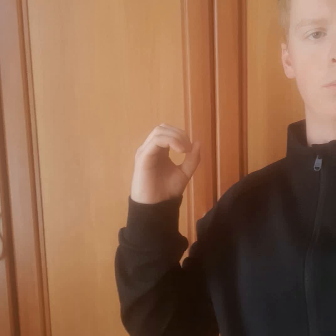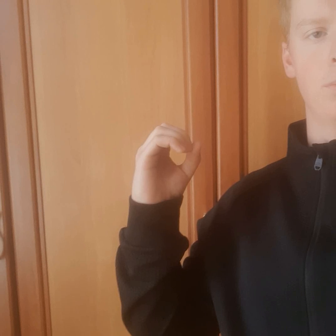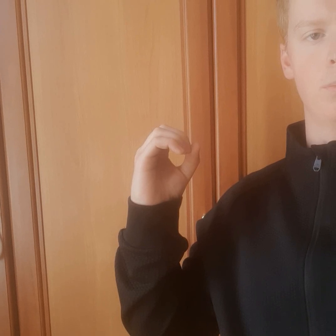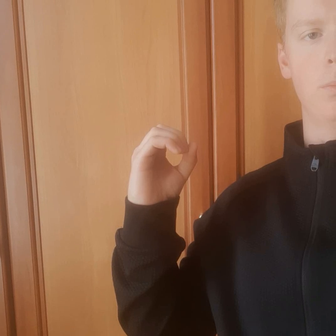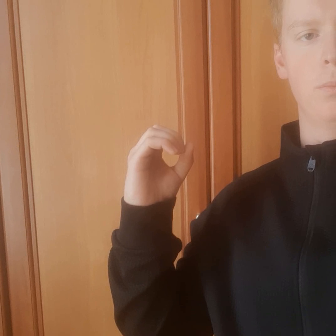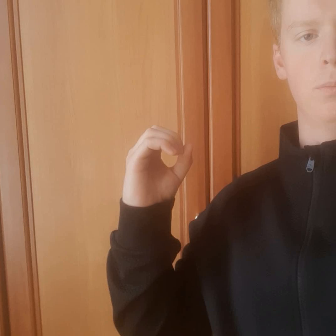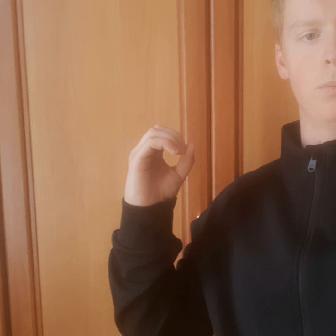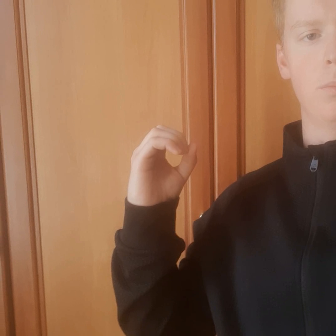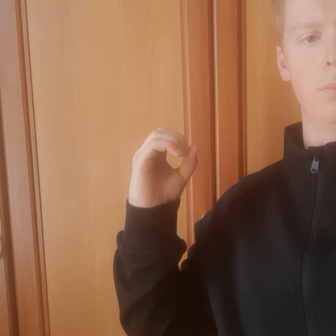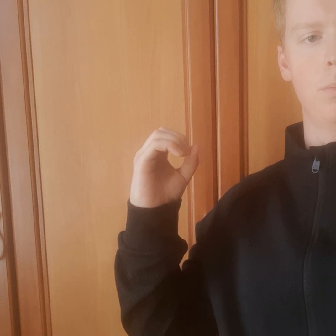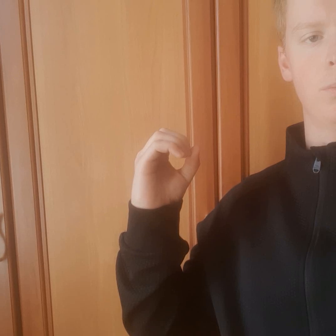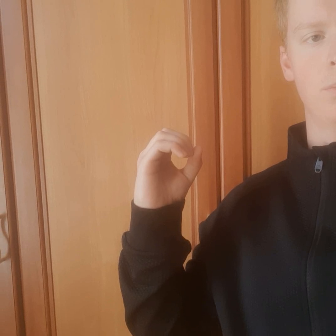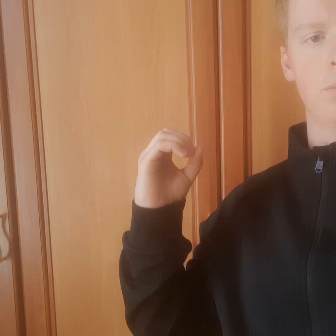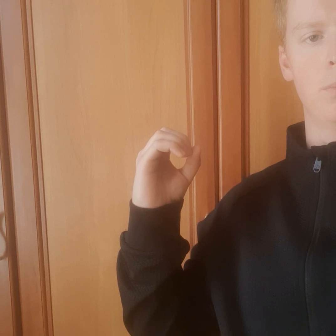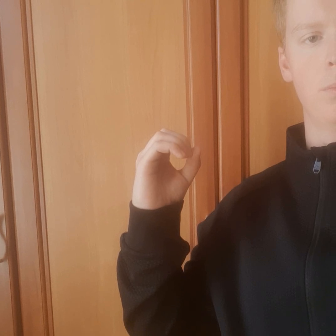Е